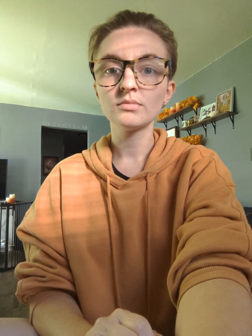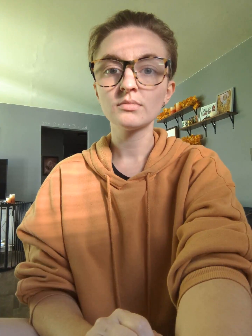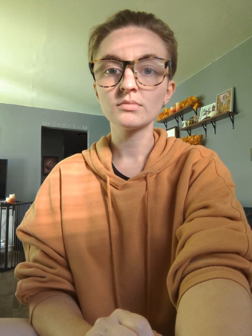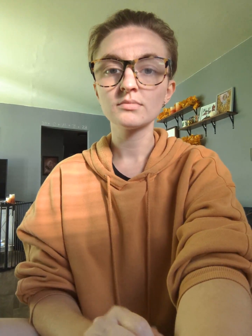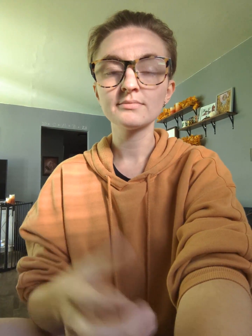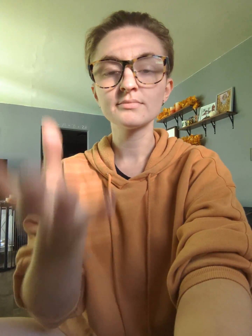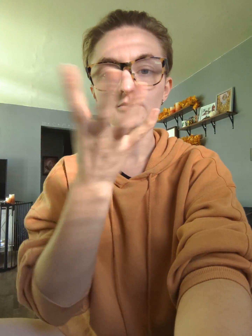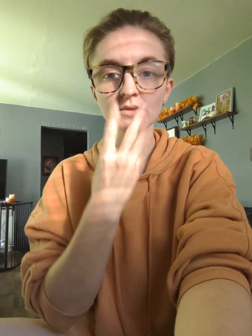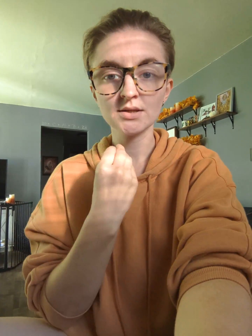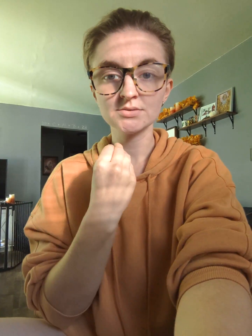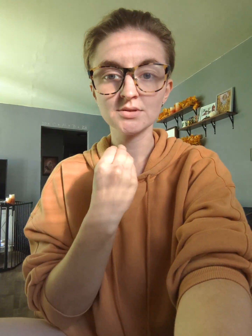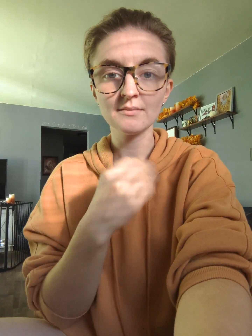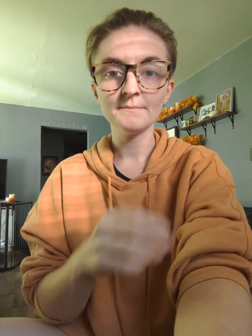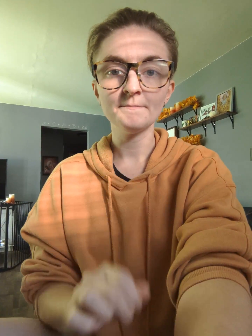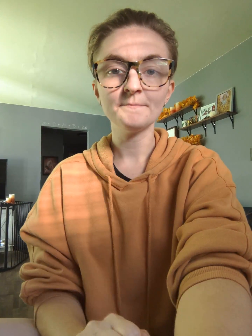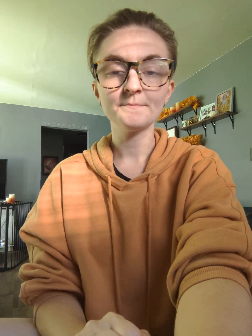asleep